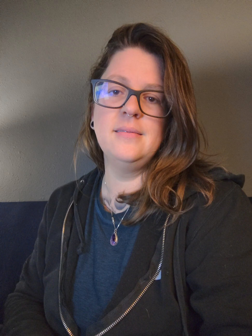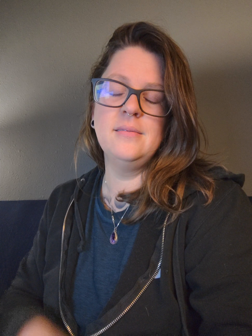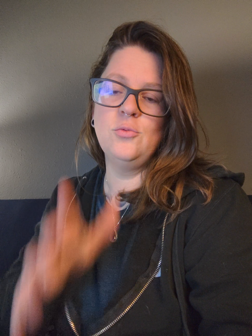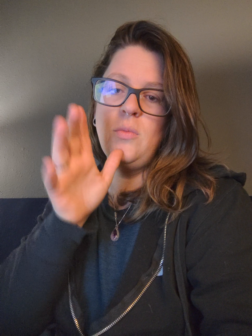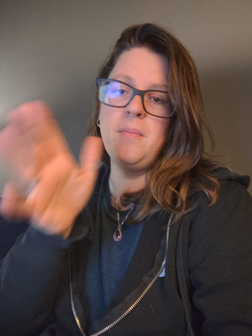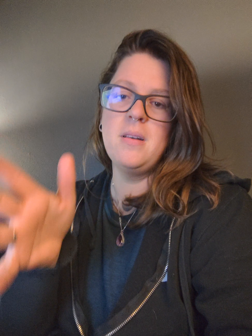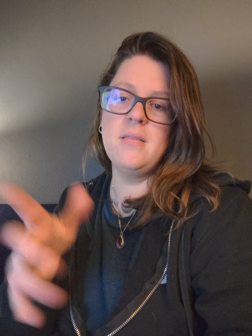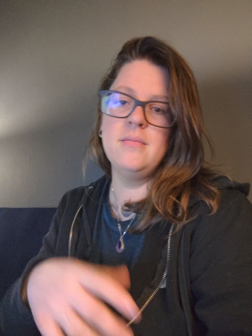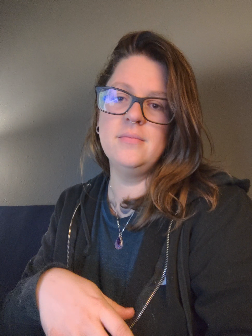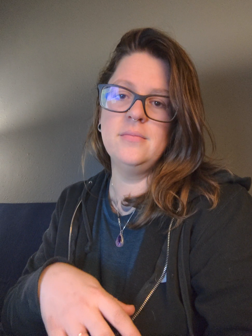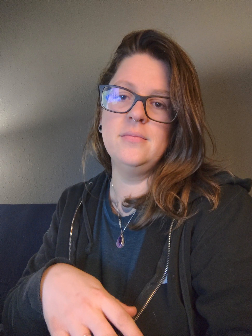grandma